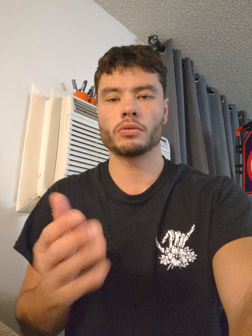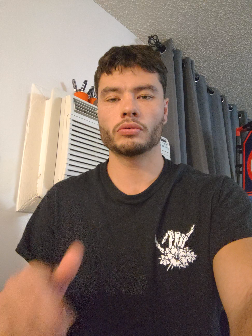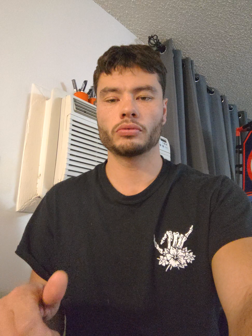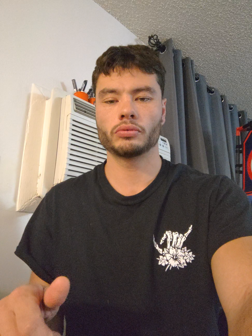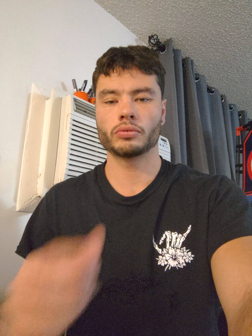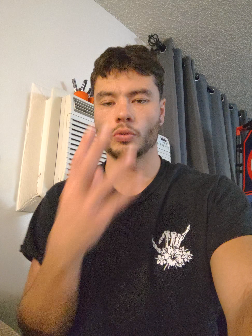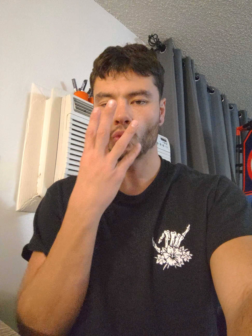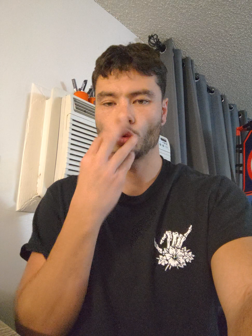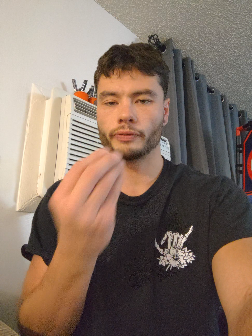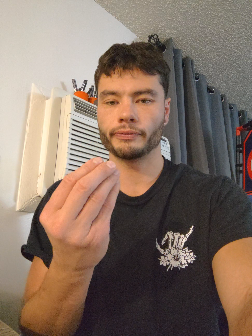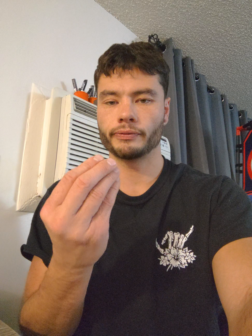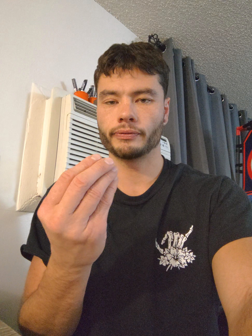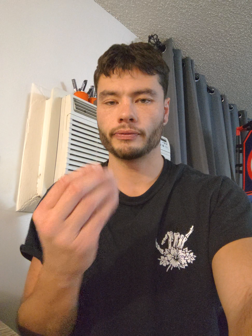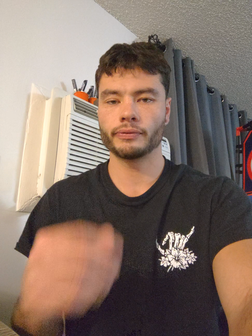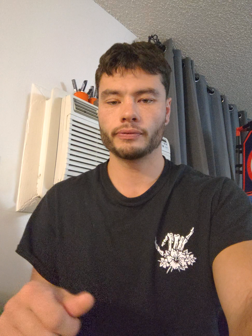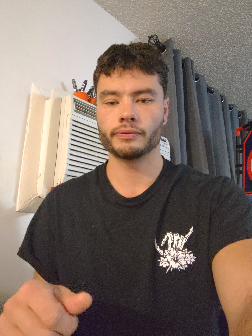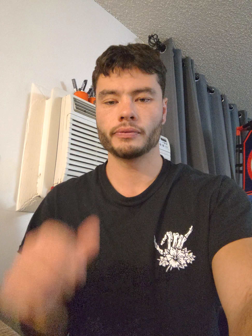wolf